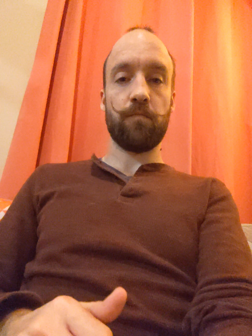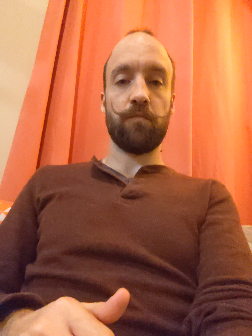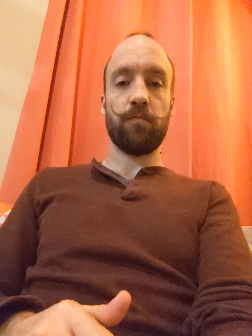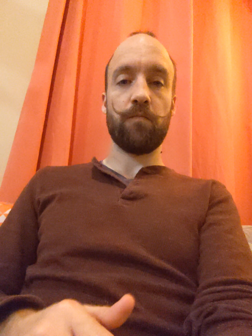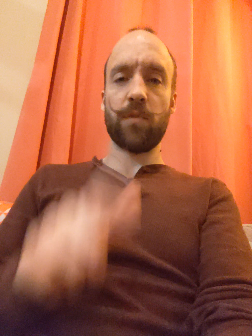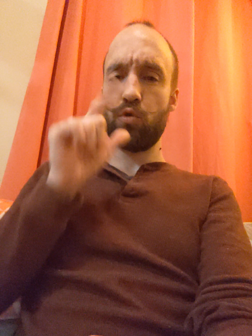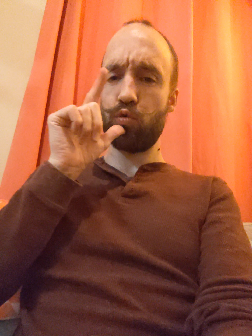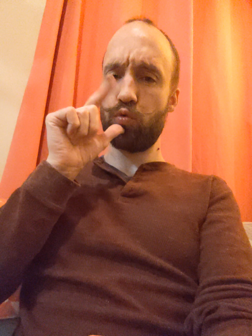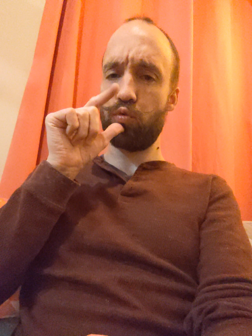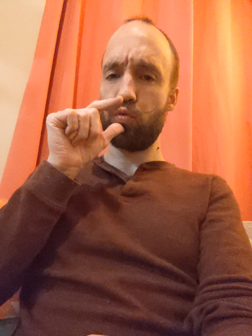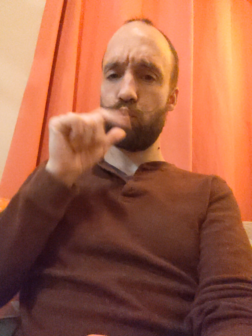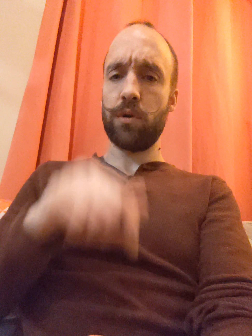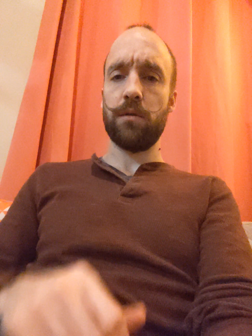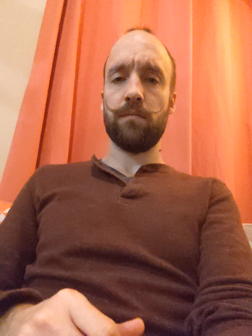who